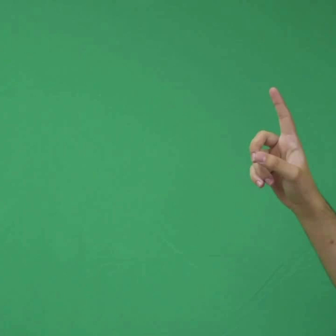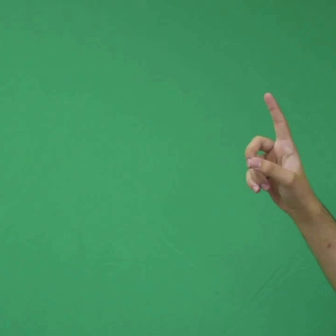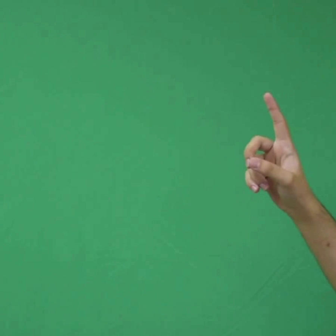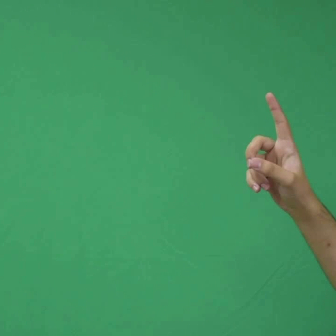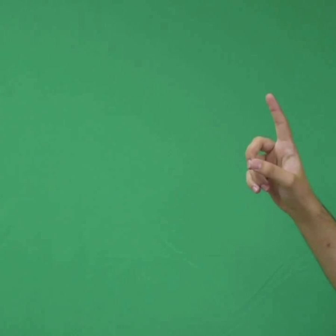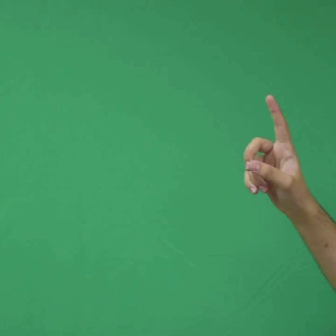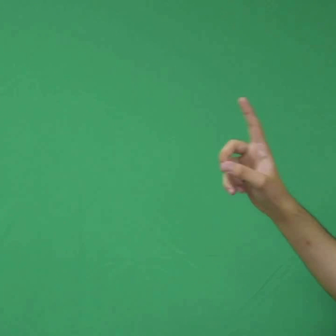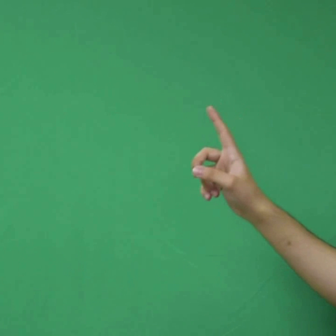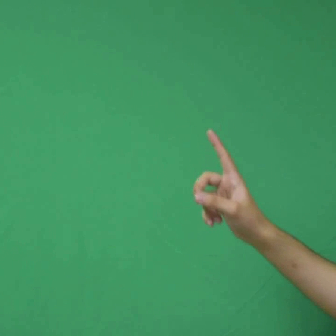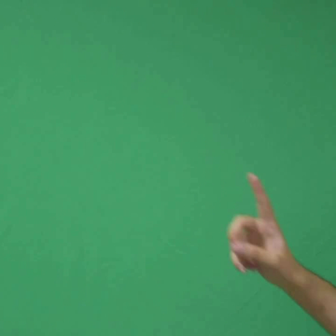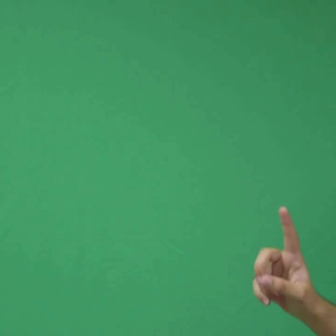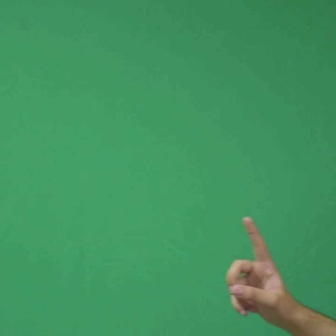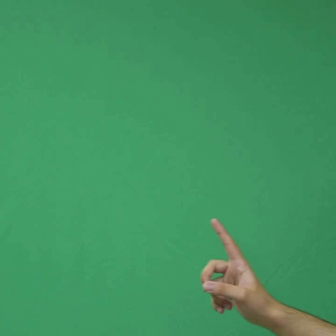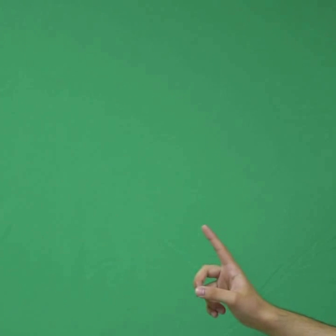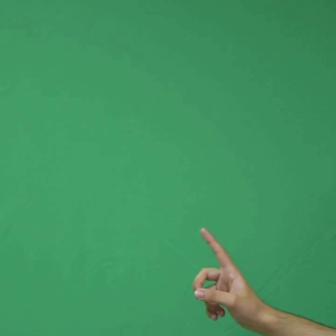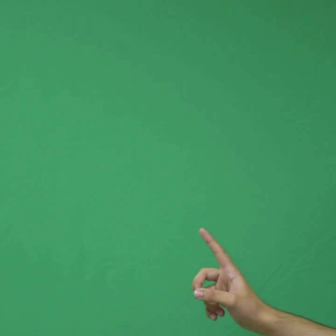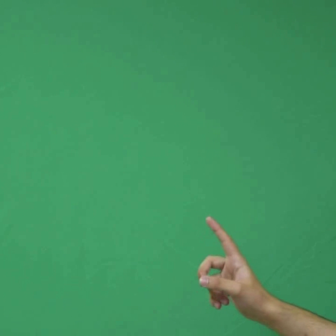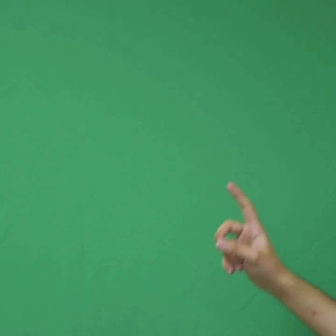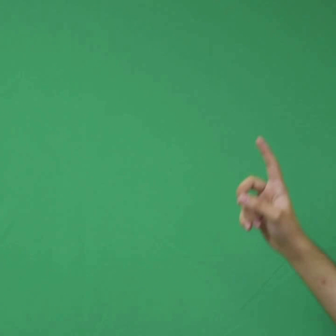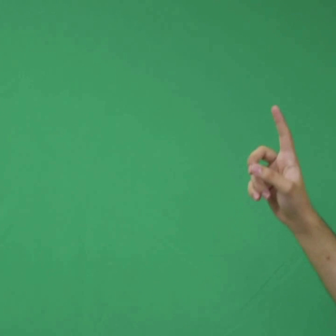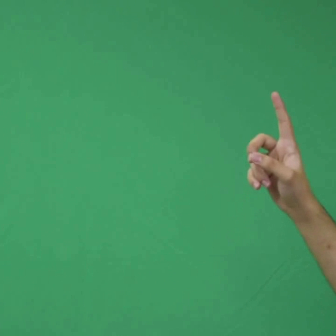Z